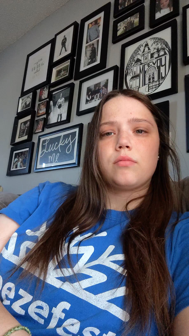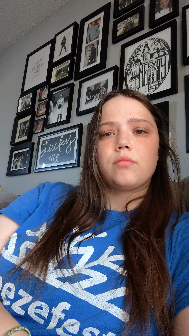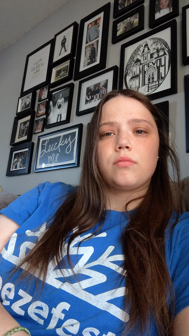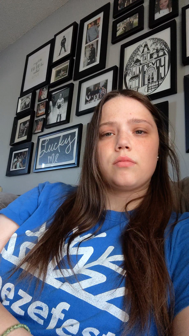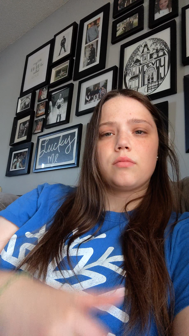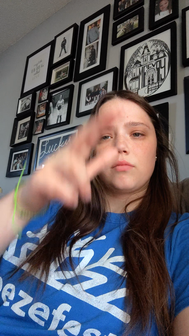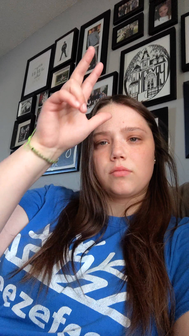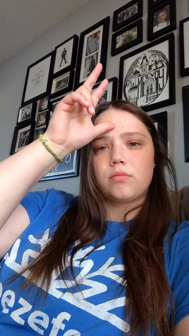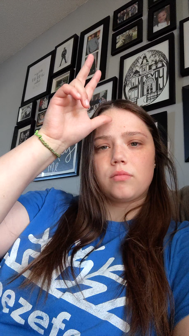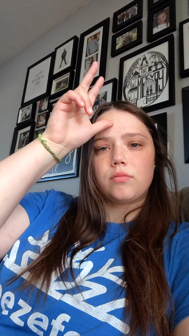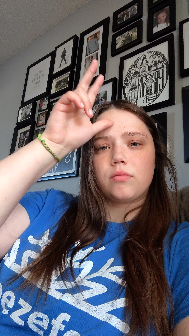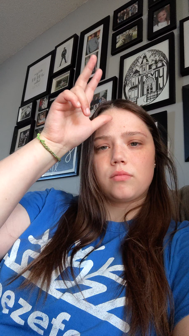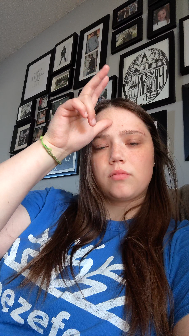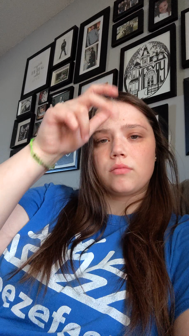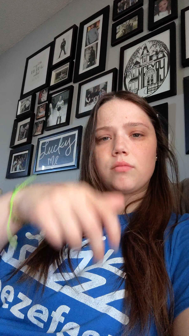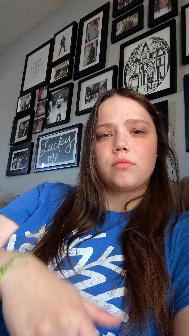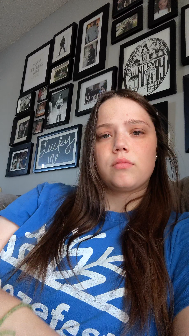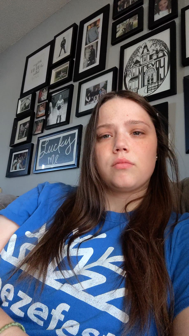rooster